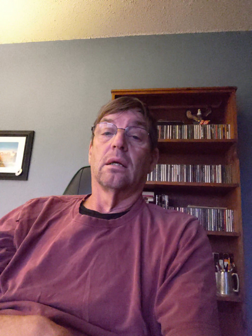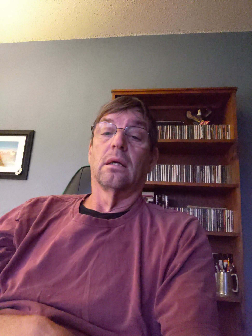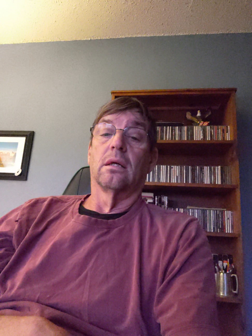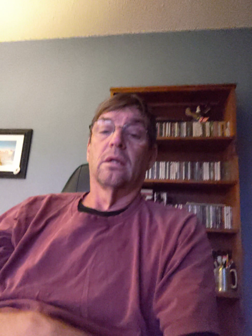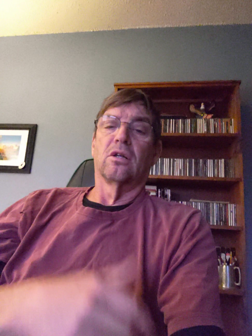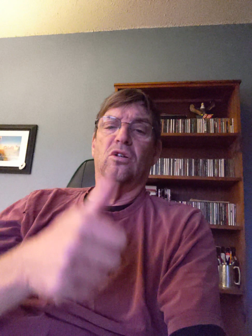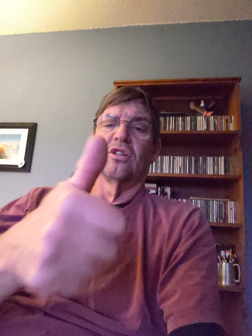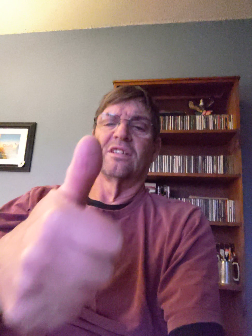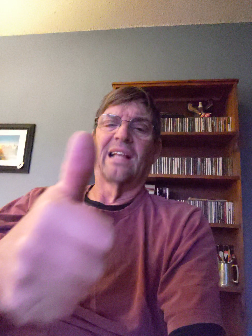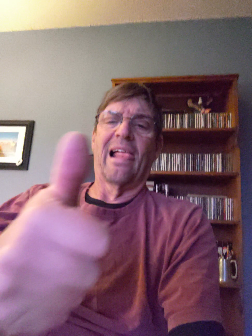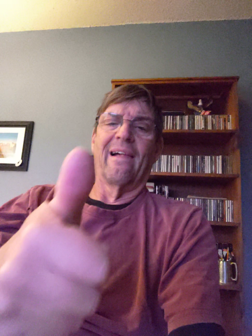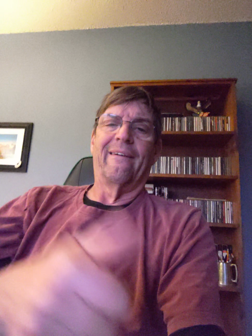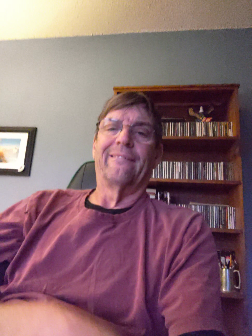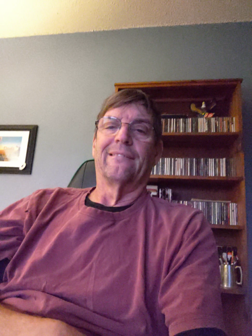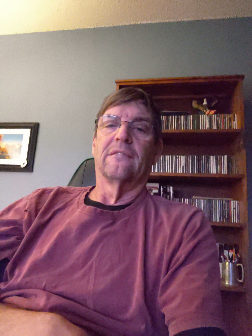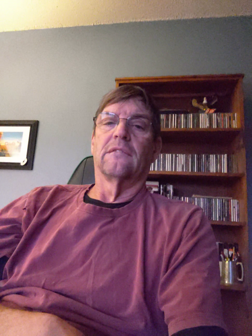yourself